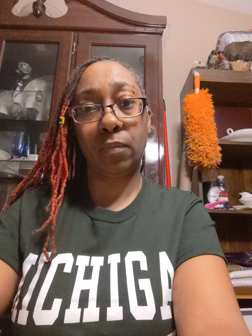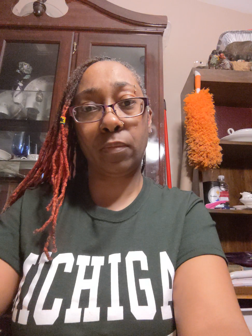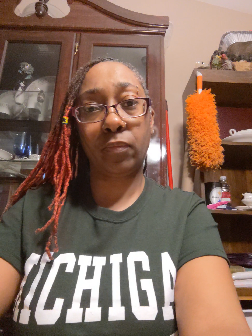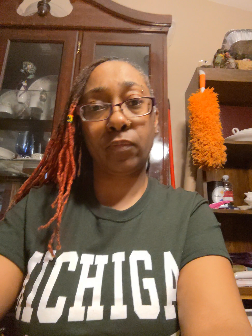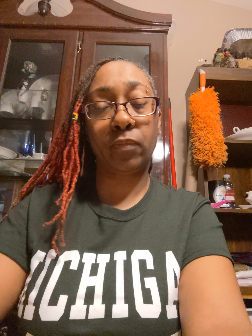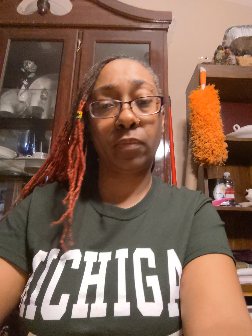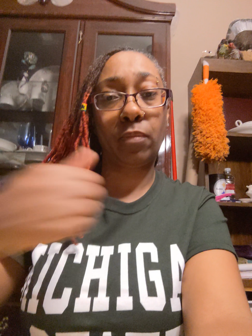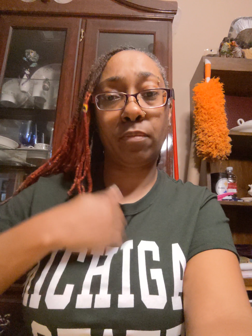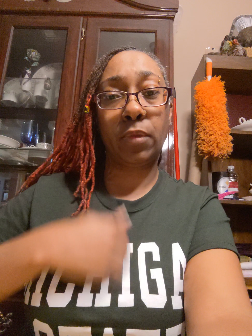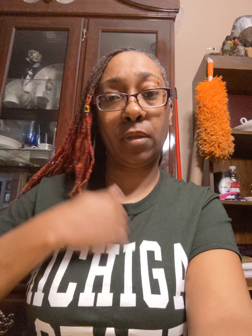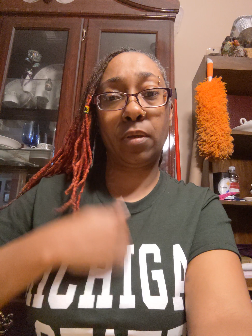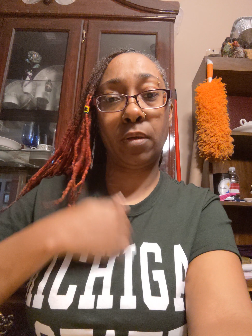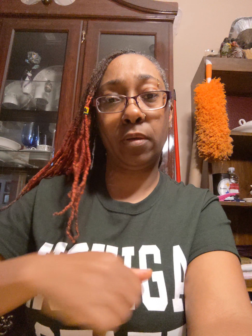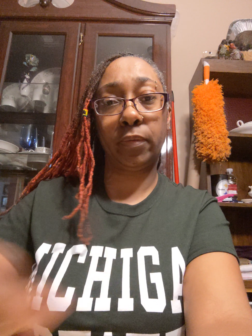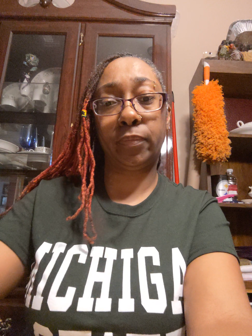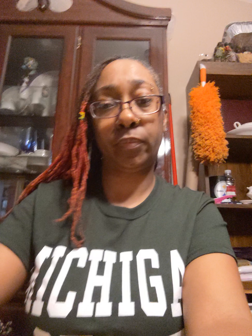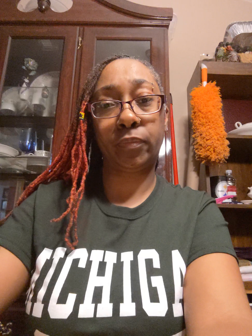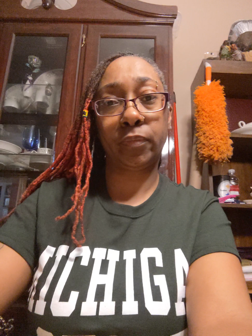bath